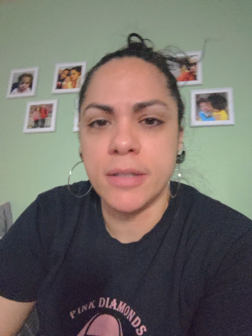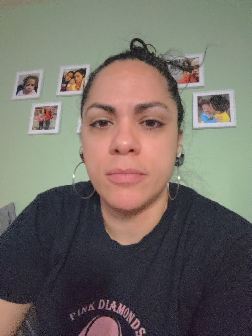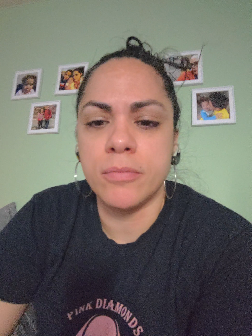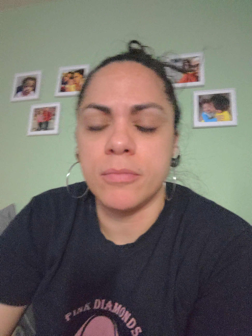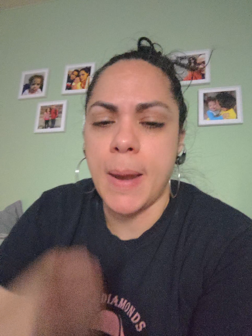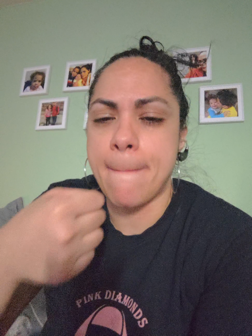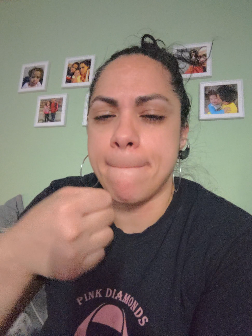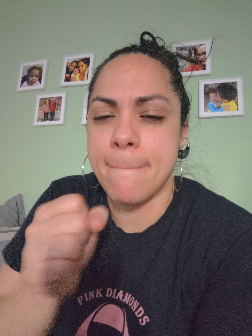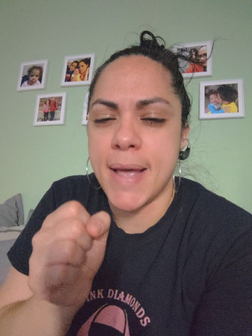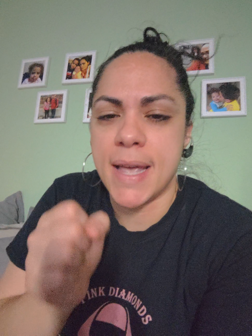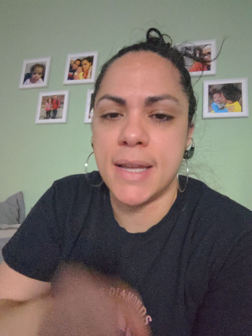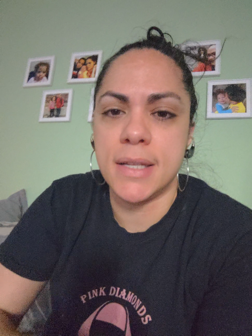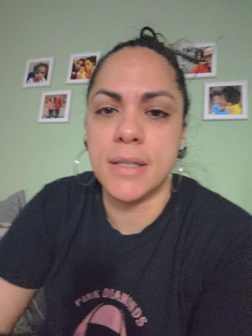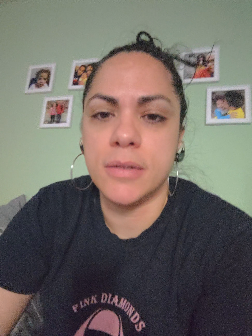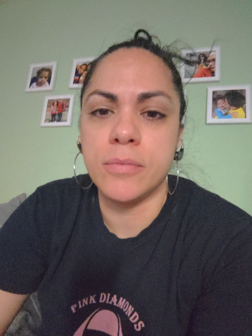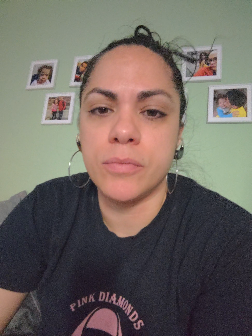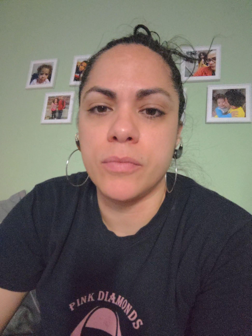make